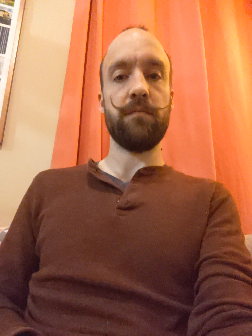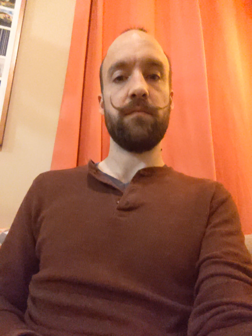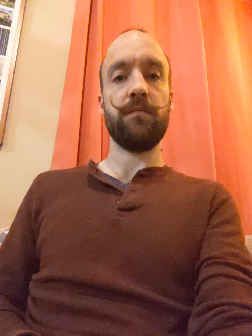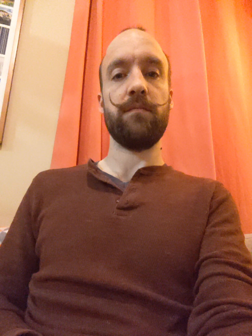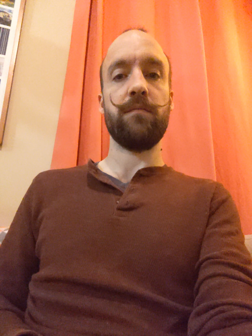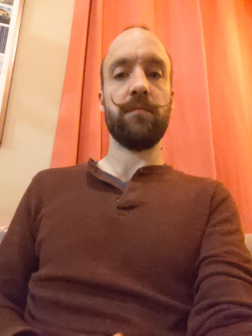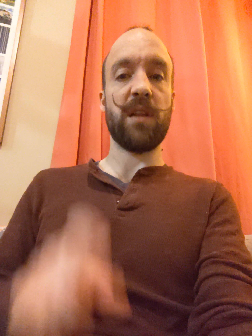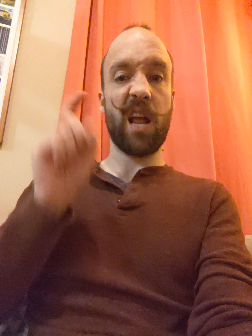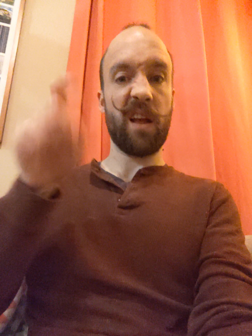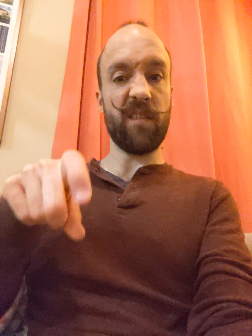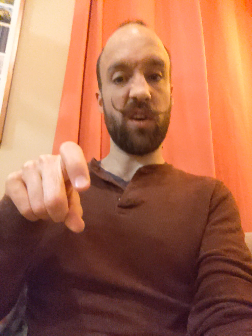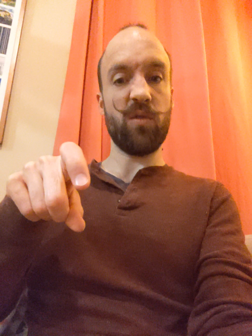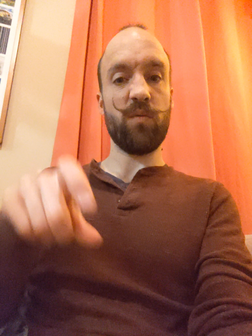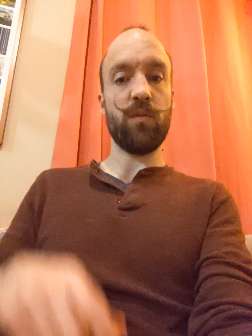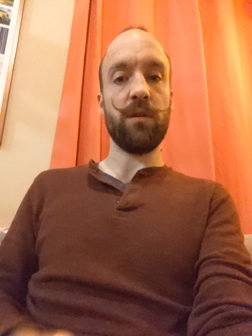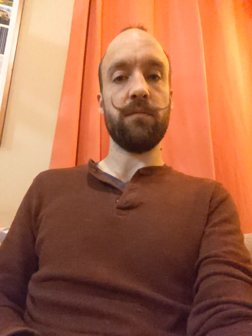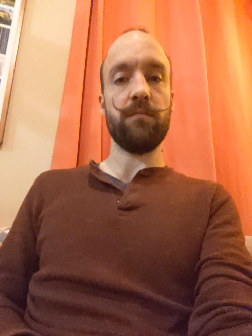have to